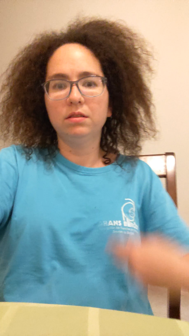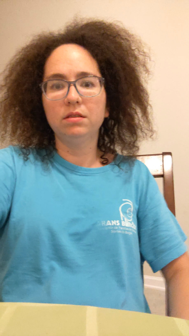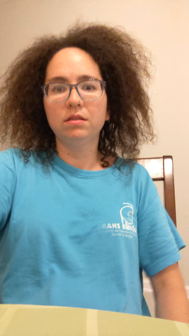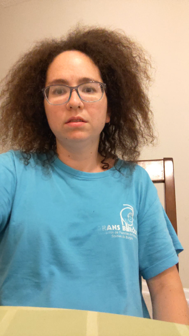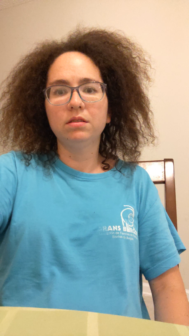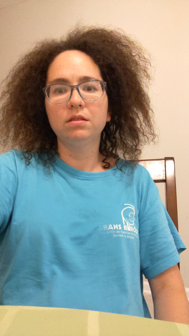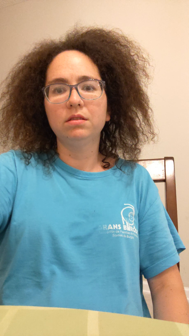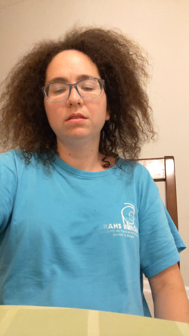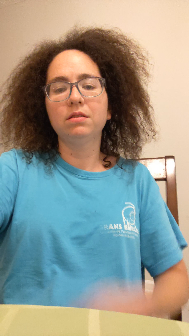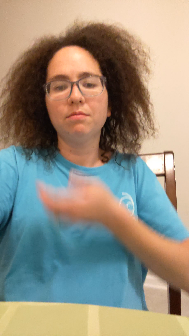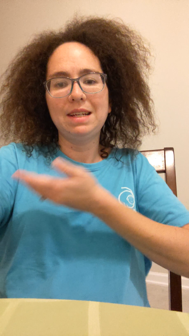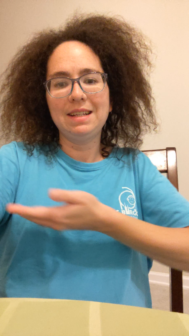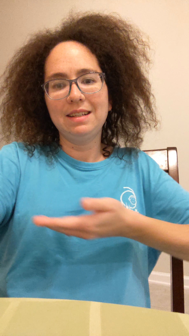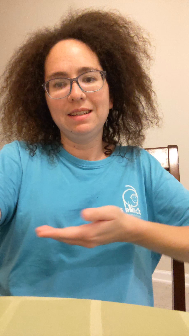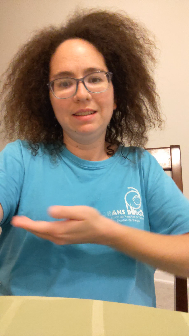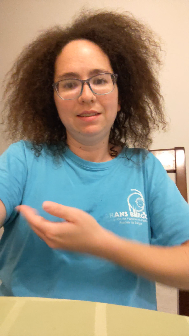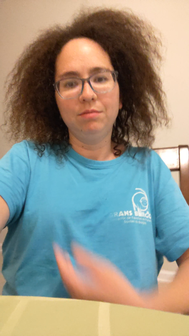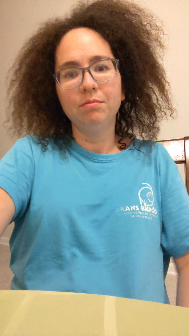baby